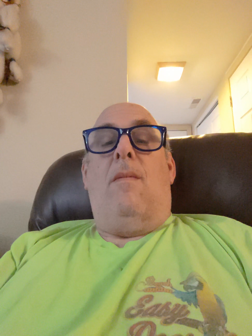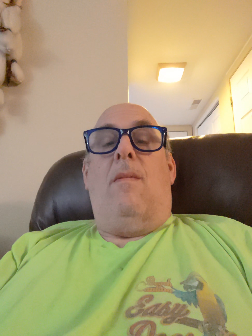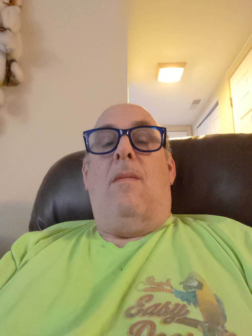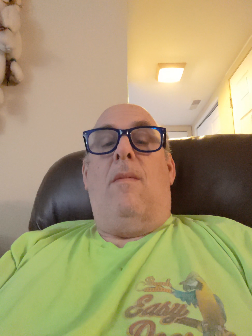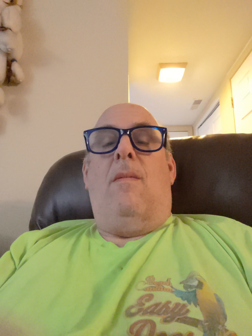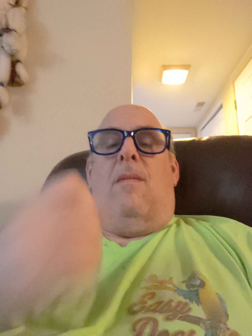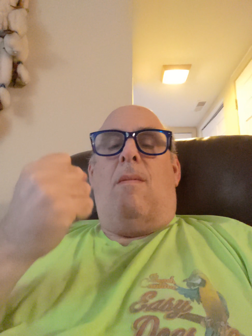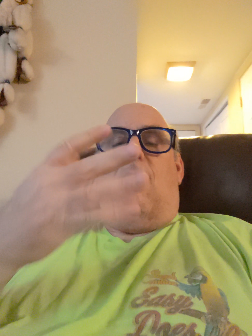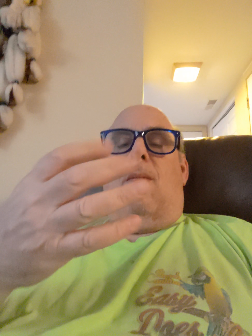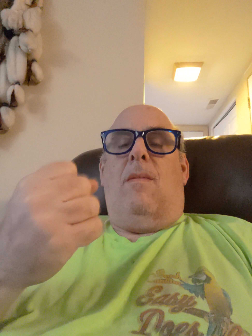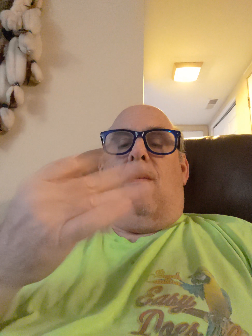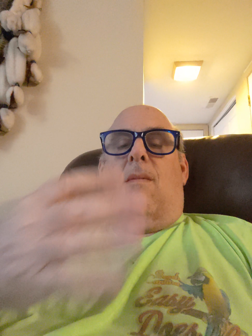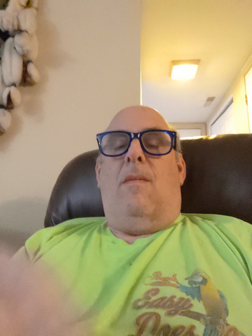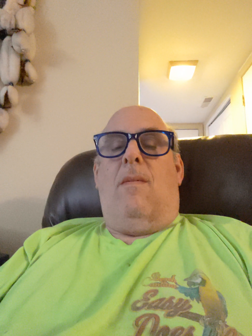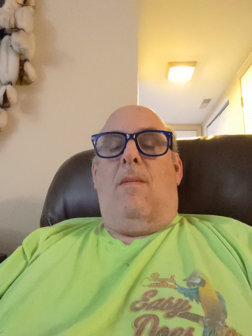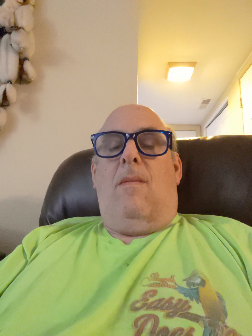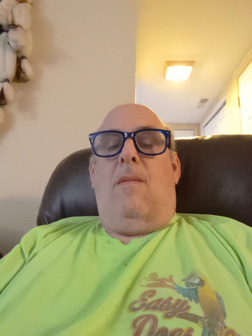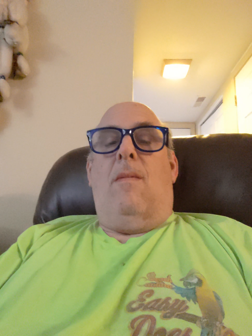many